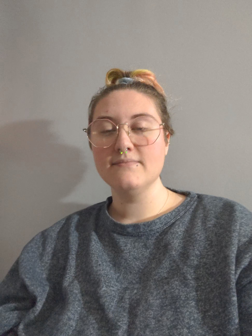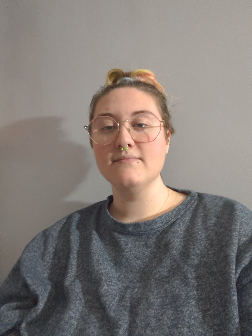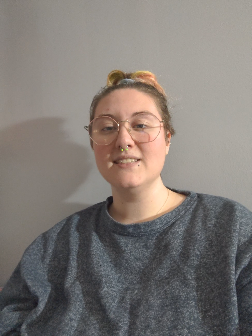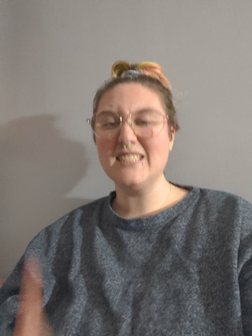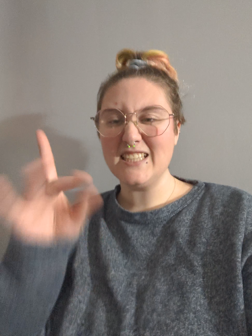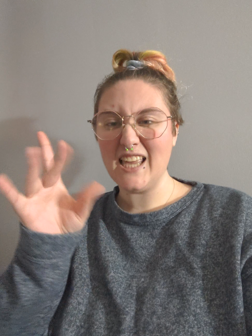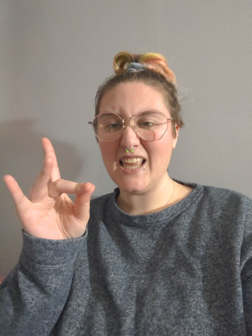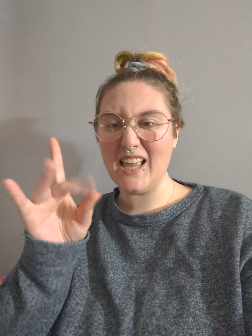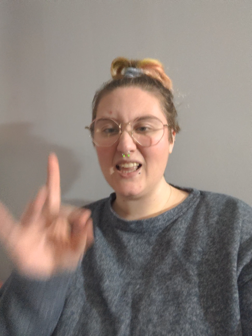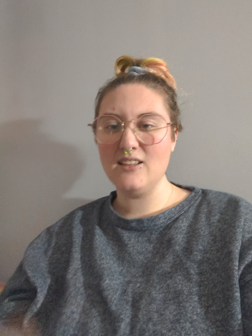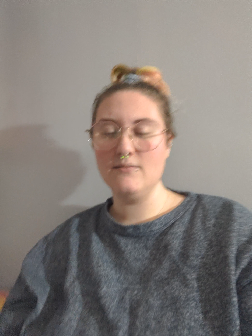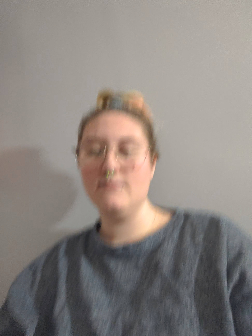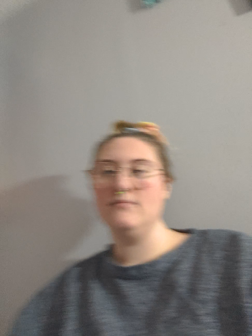sticky